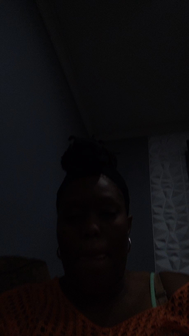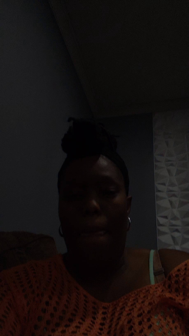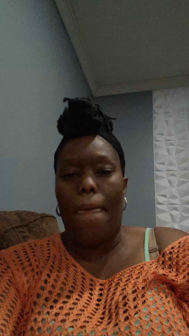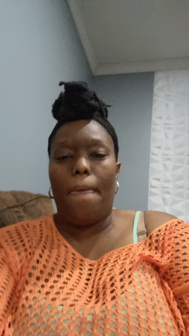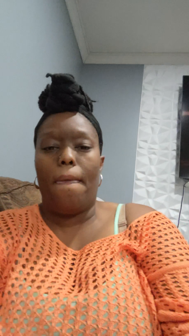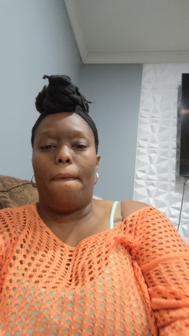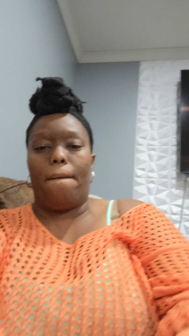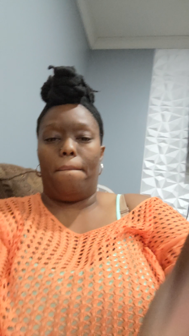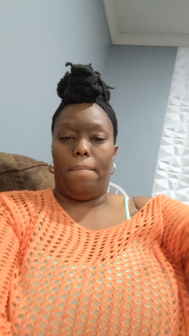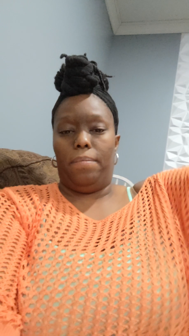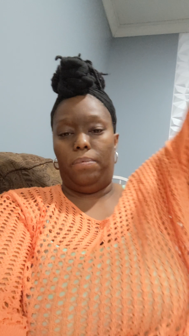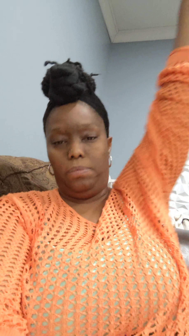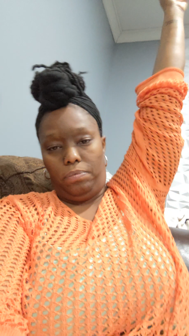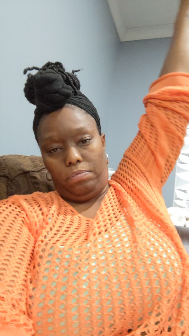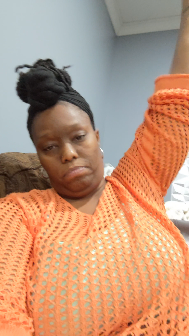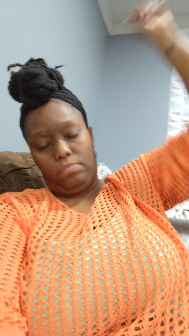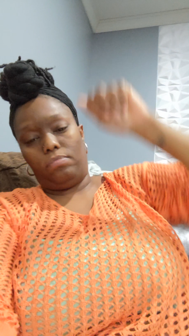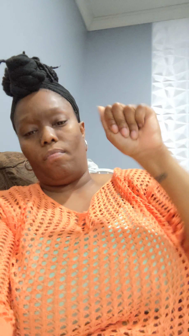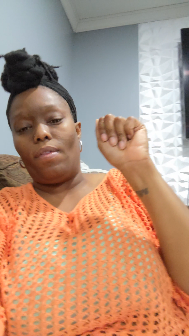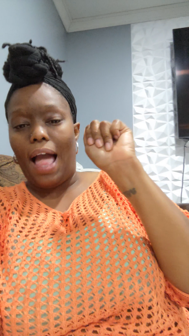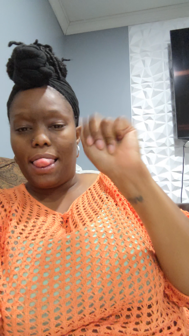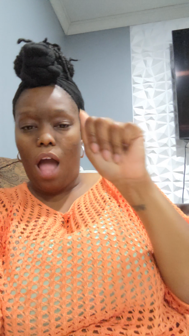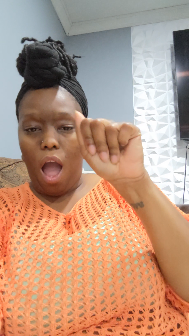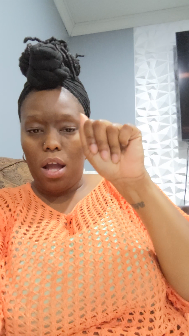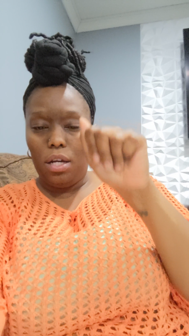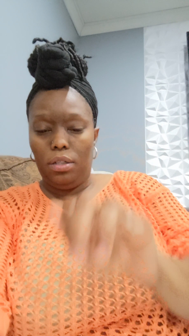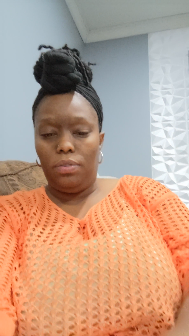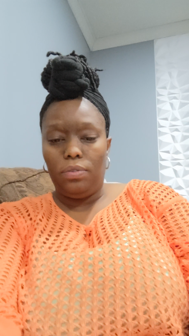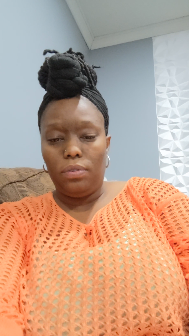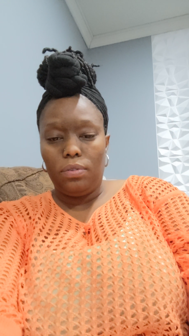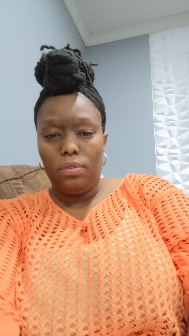knock